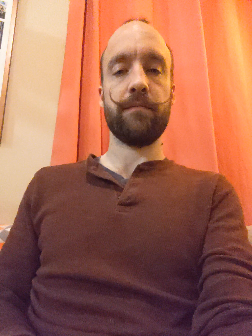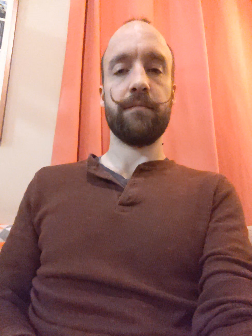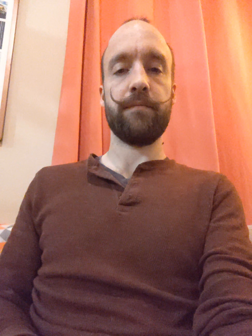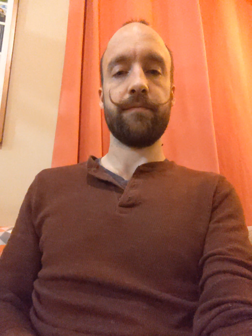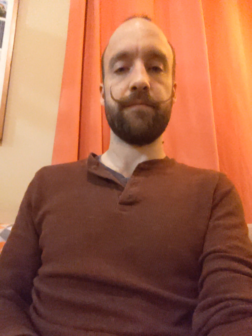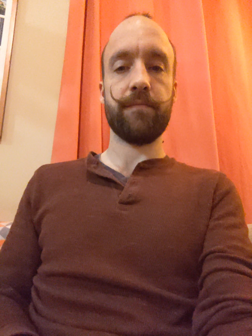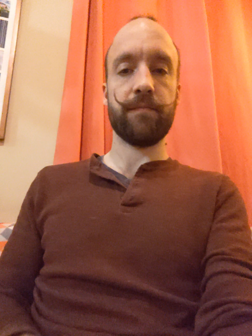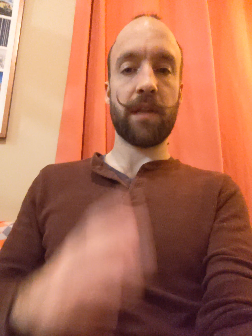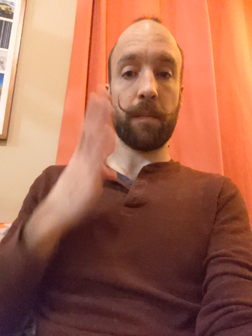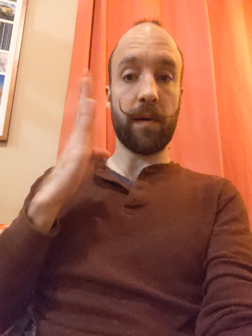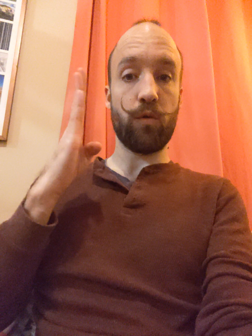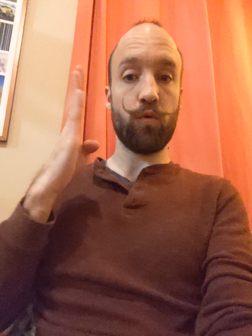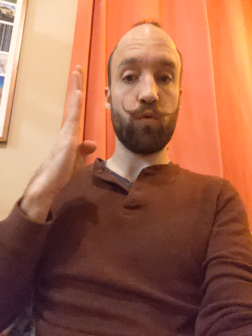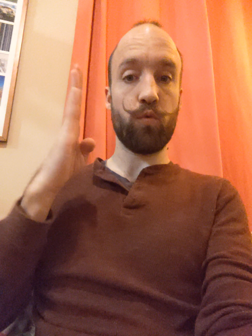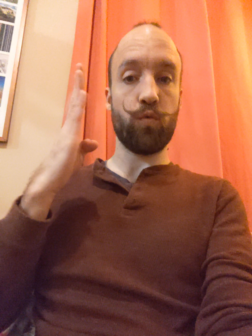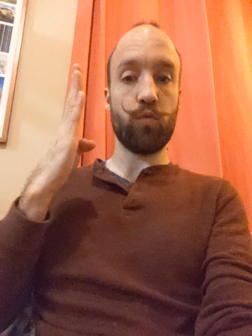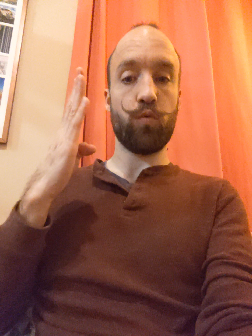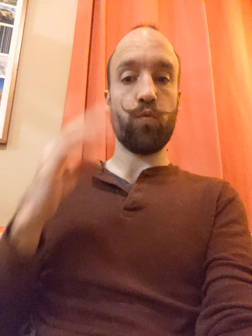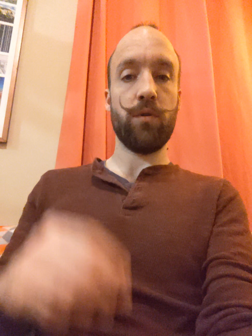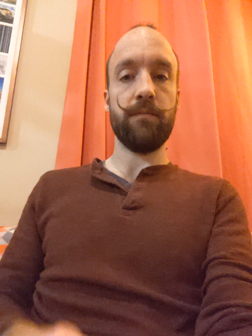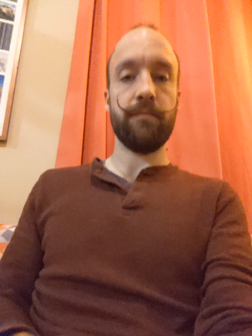blue